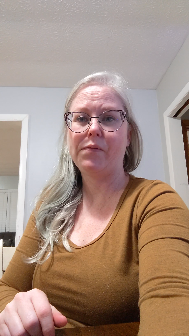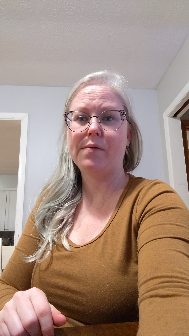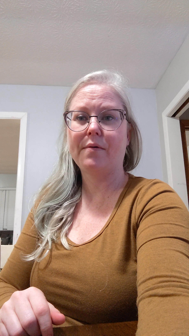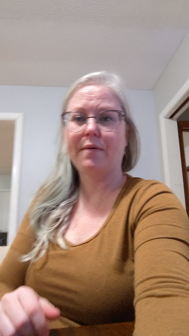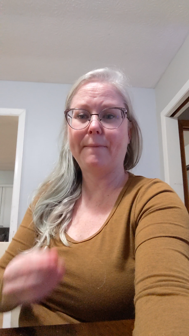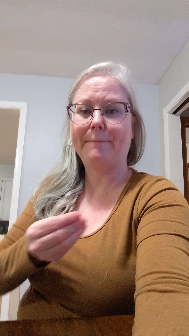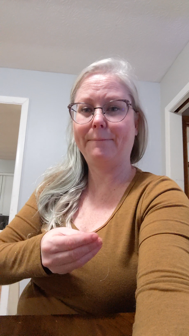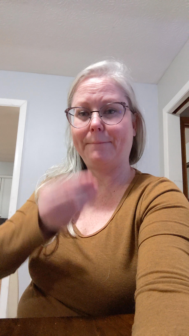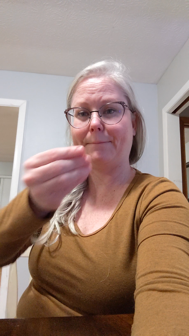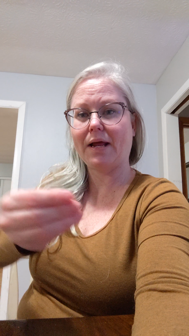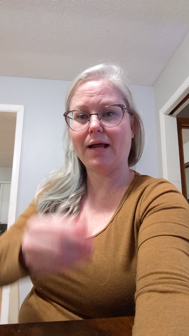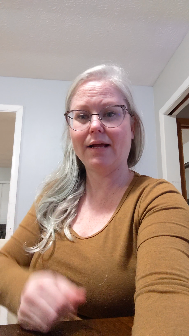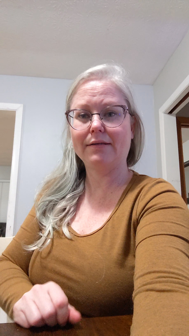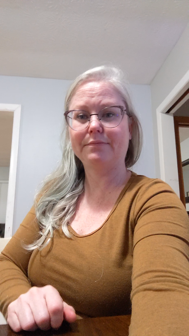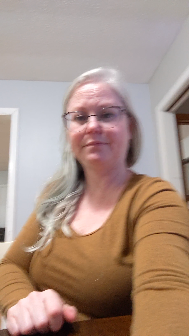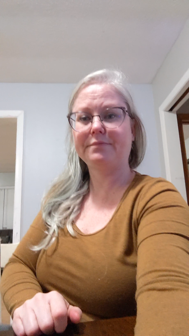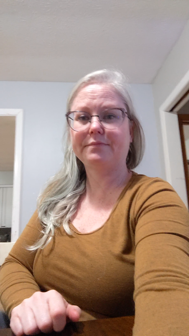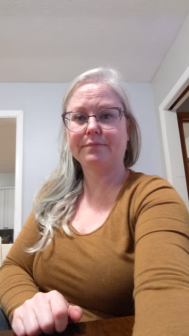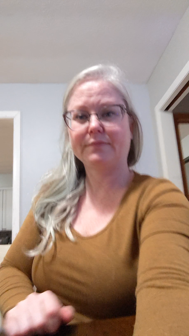buy